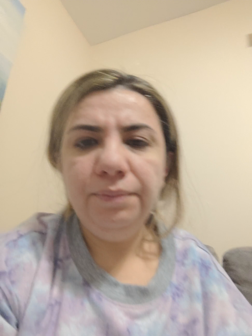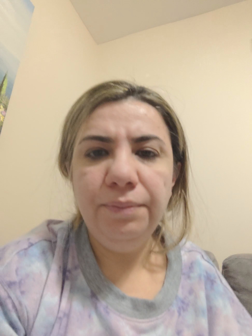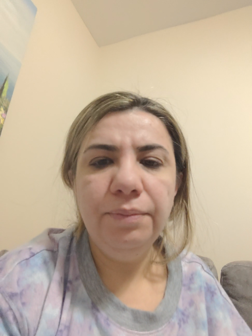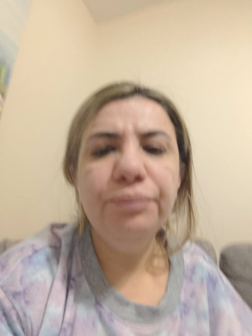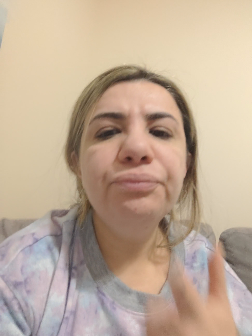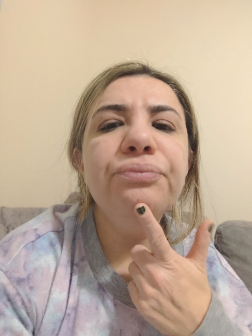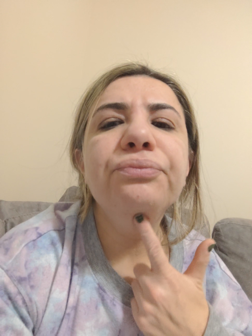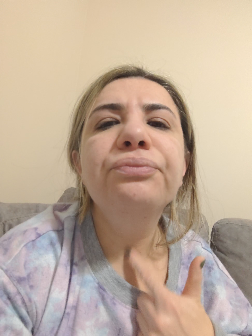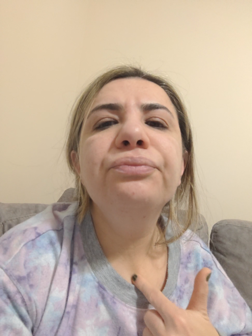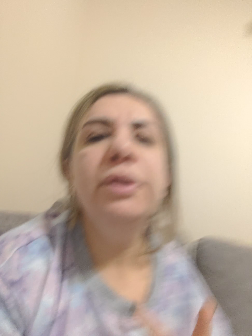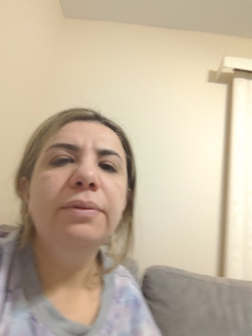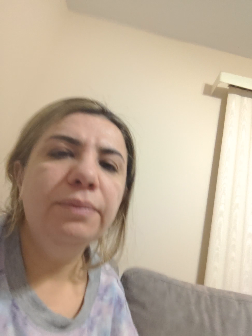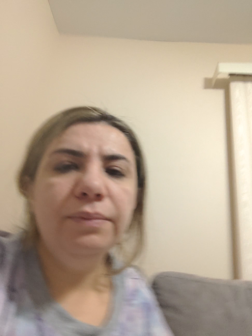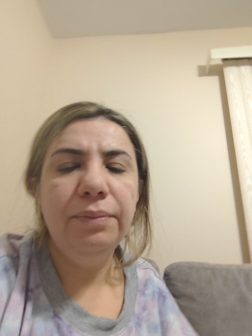thirsty